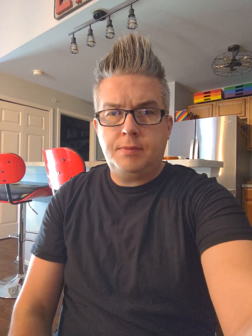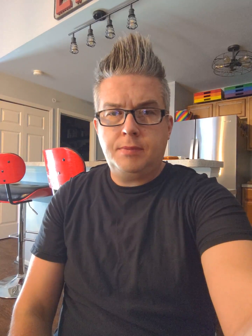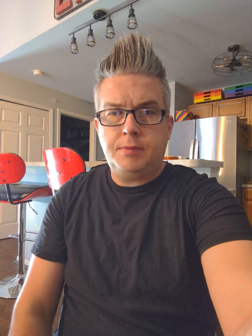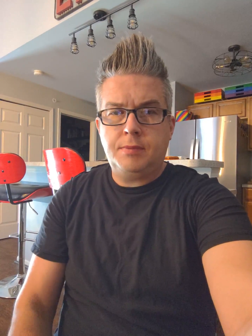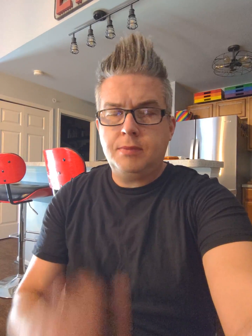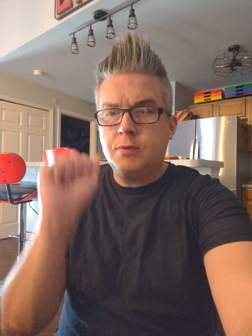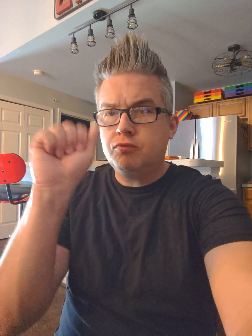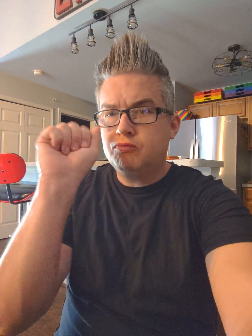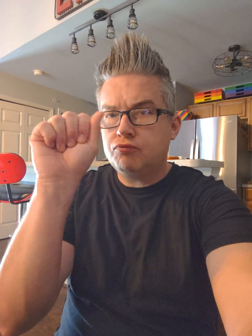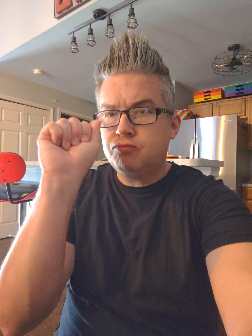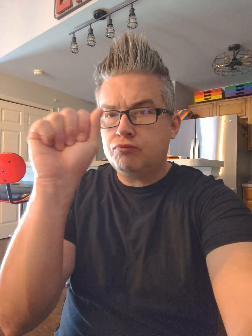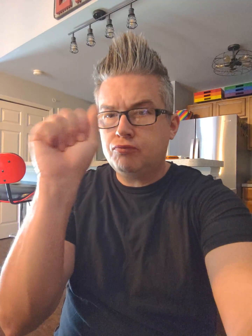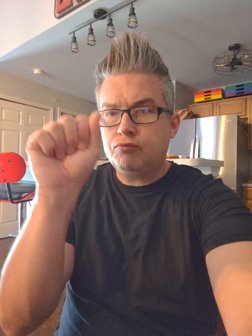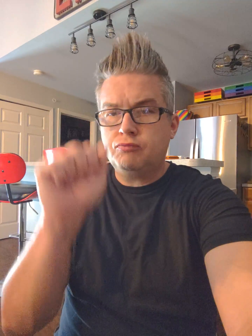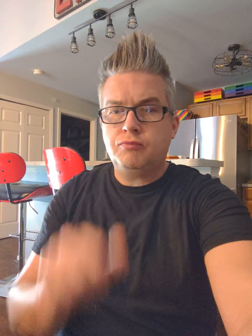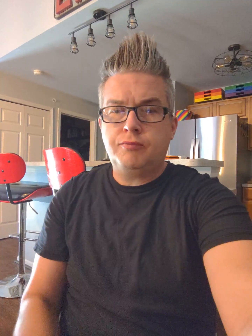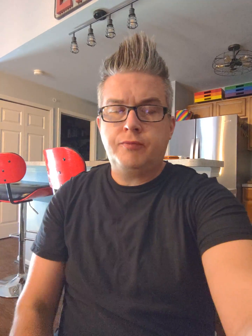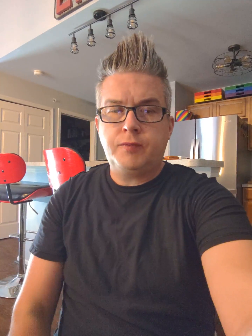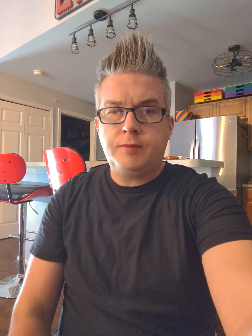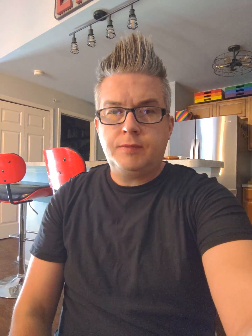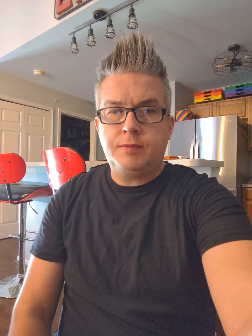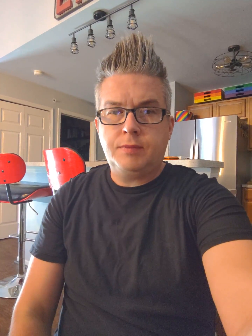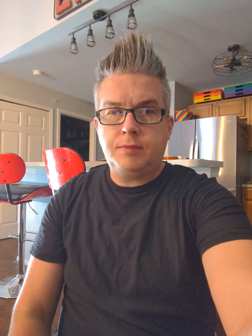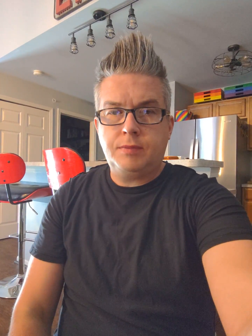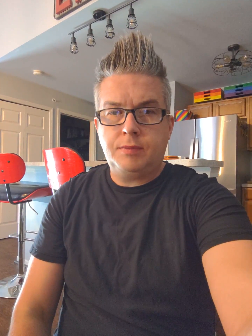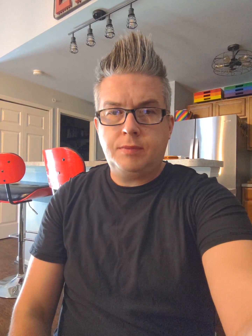knock